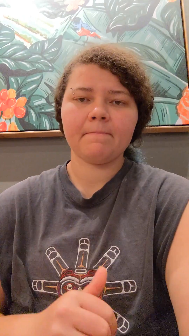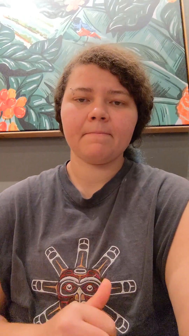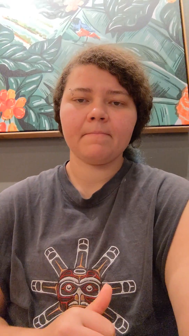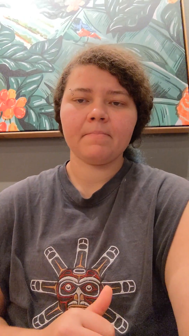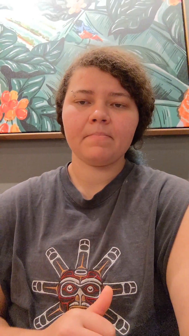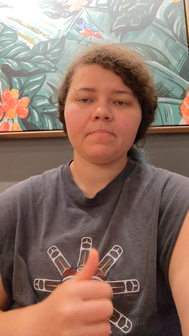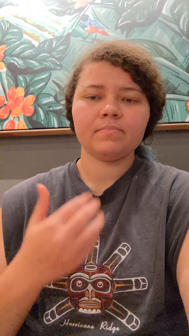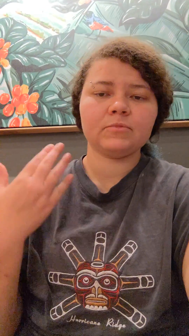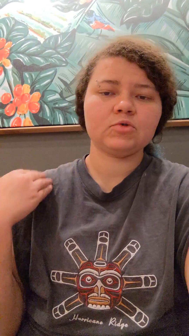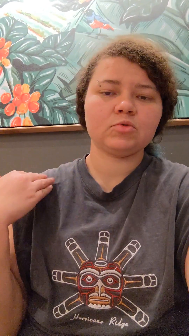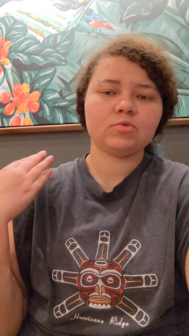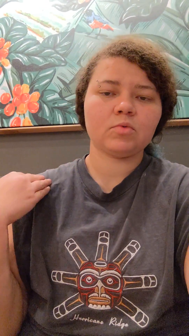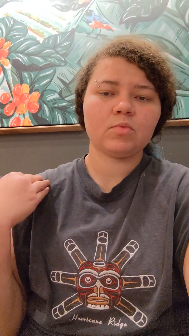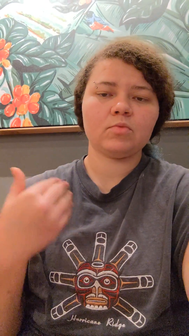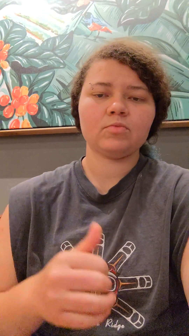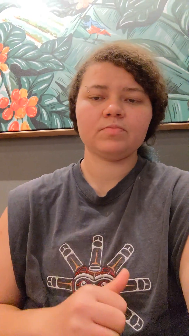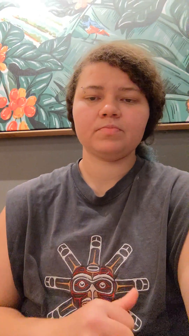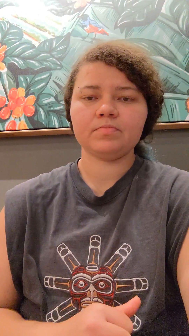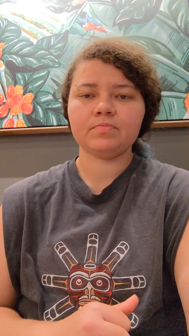shoulder